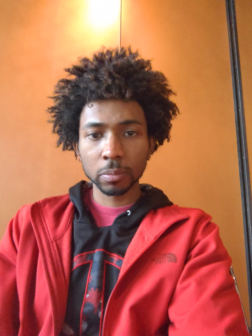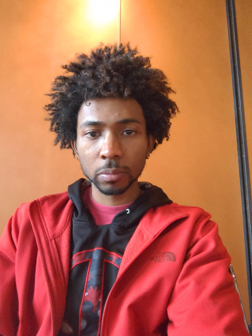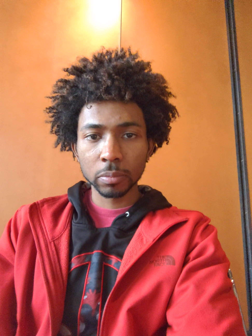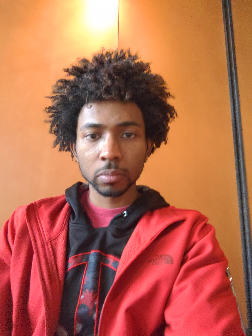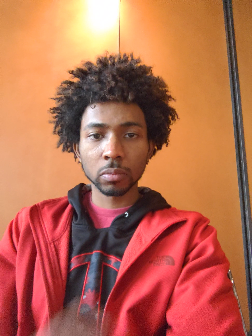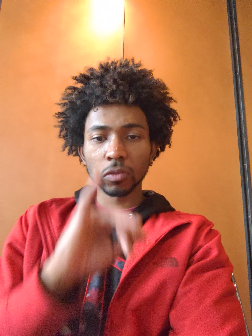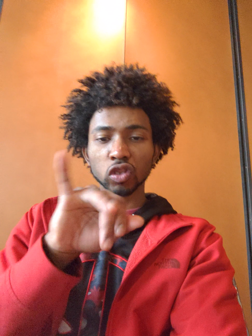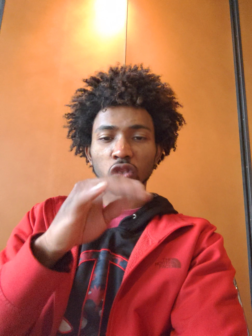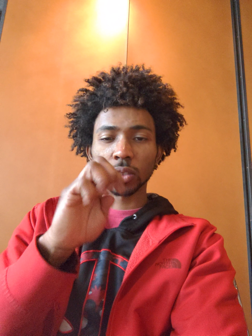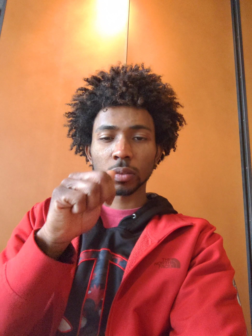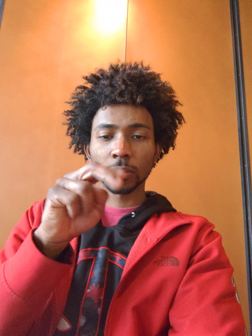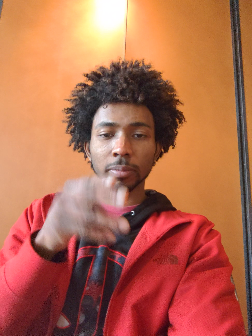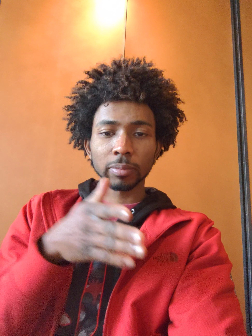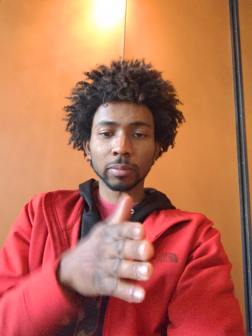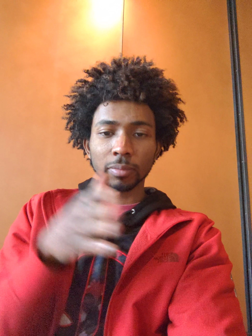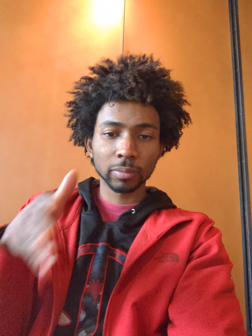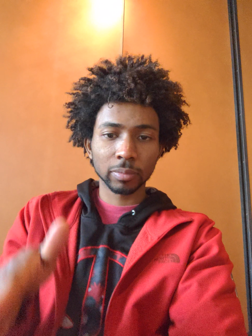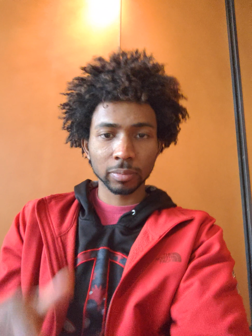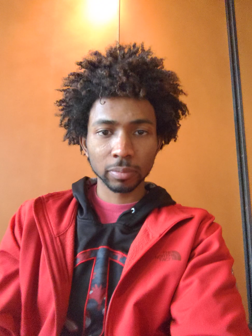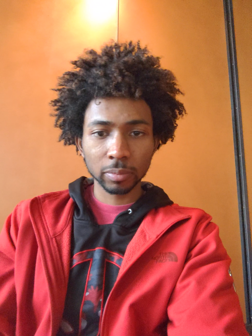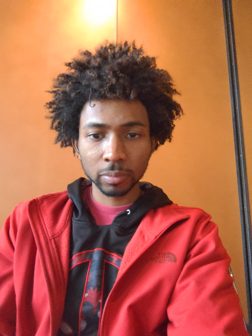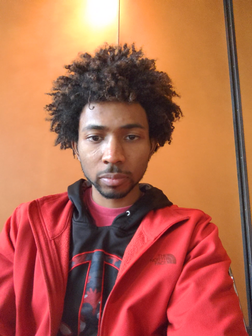jeans